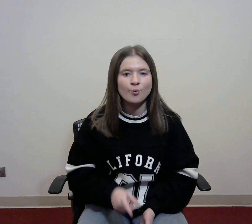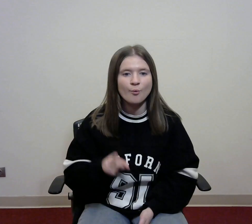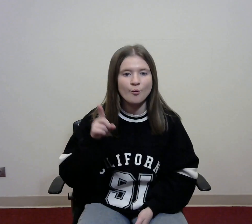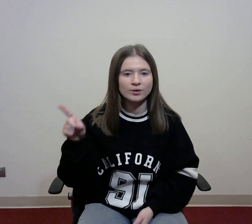O